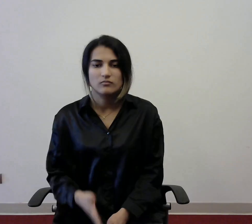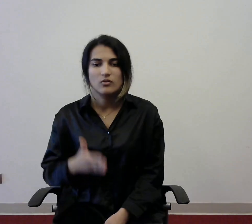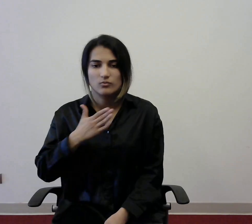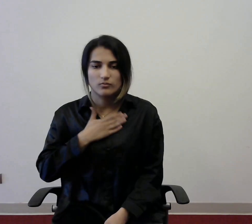mən